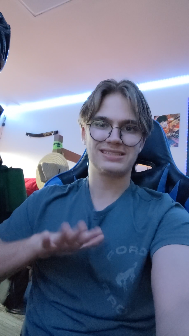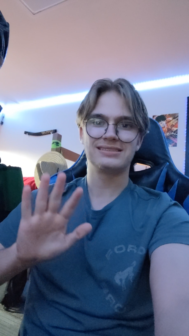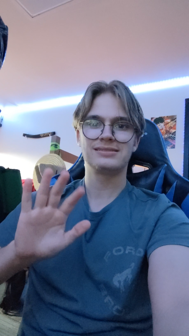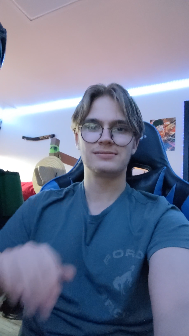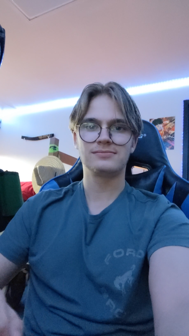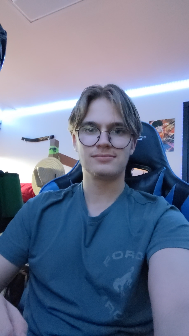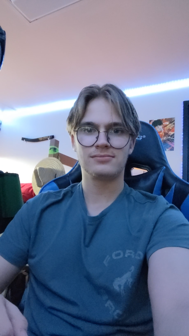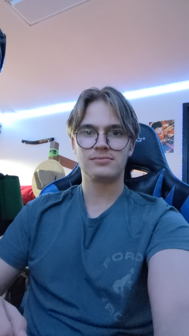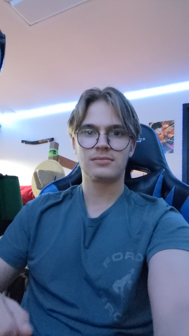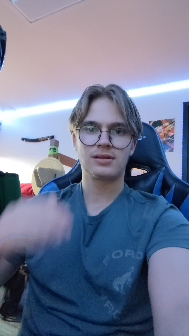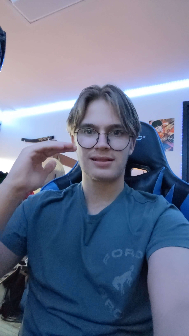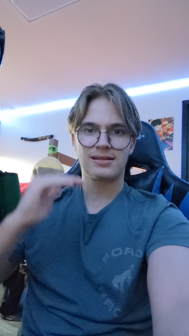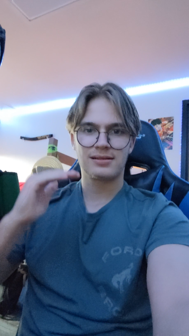little